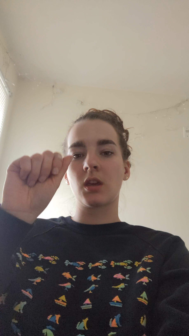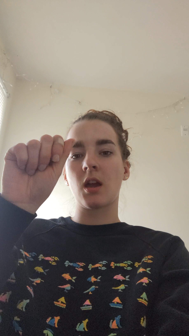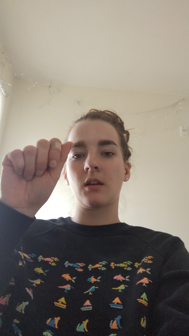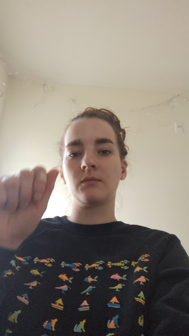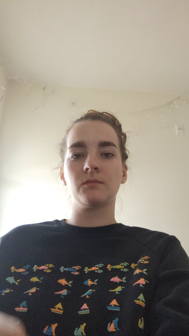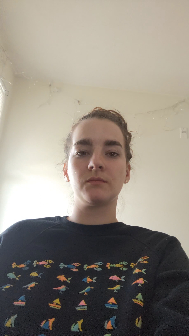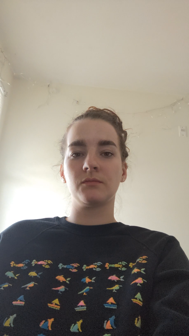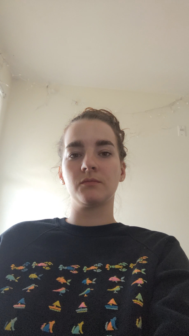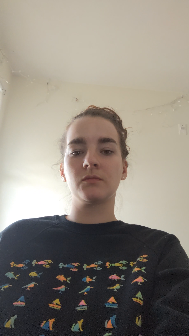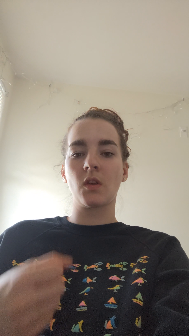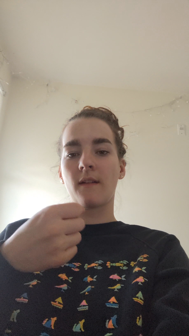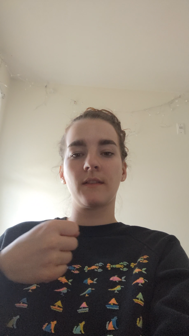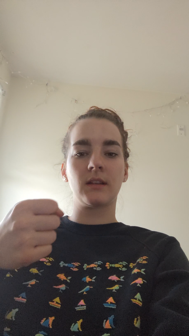coffee